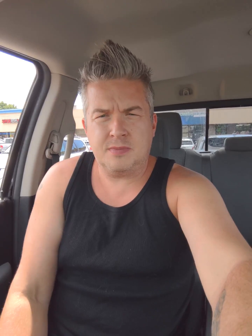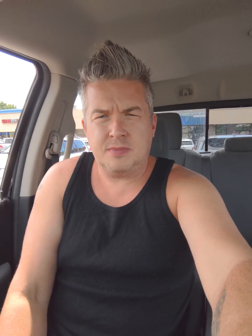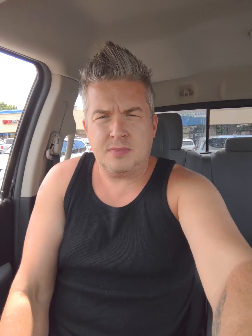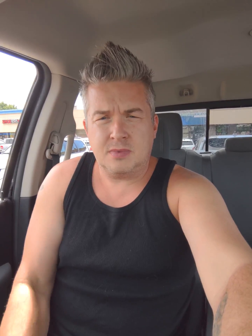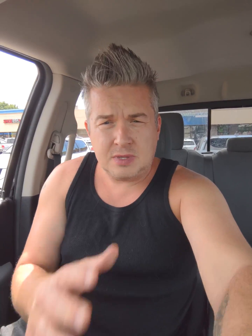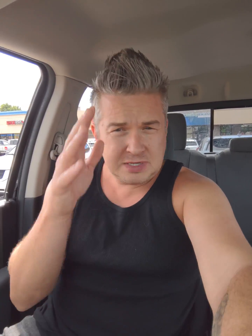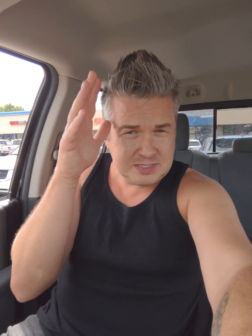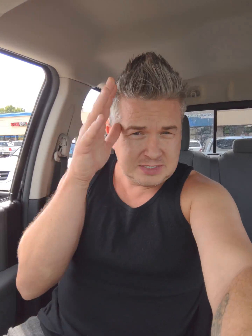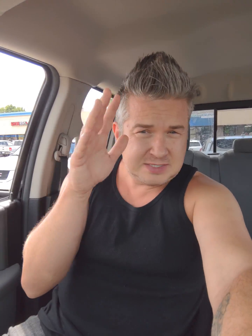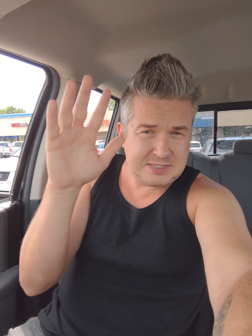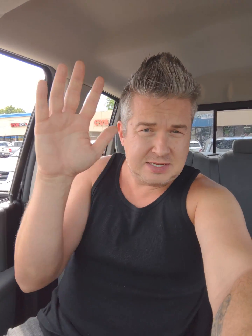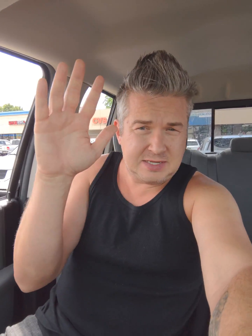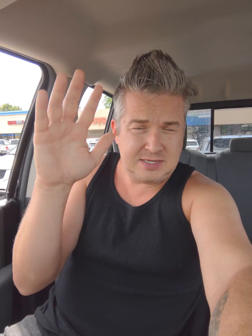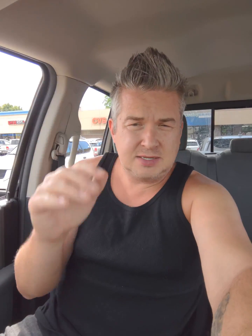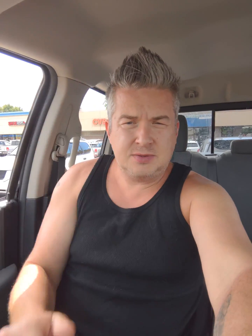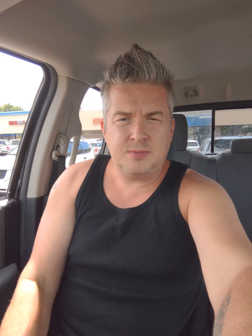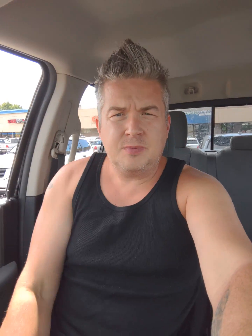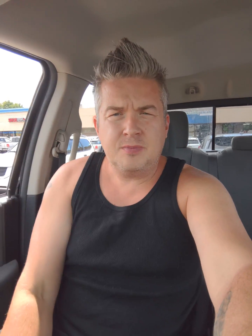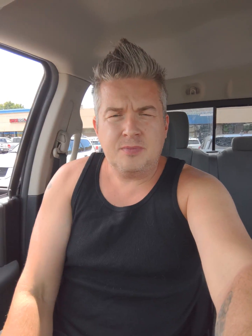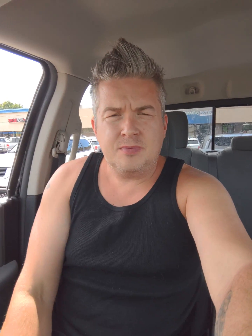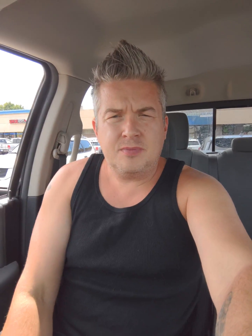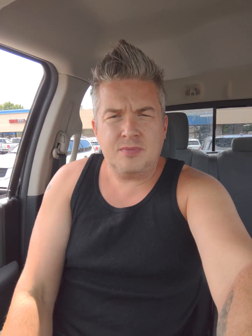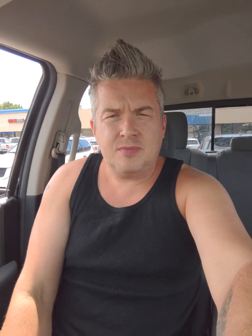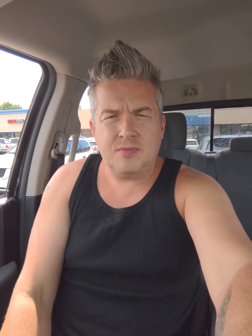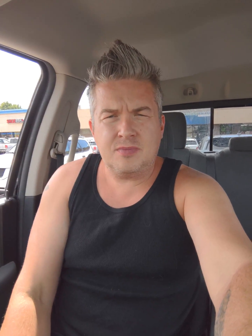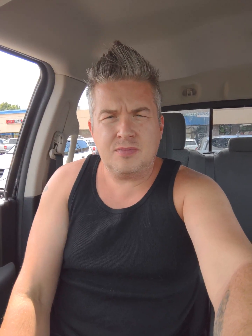moose